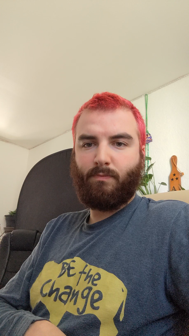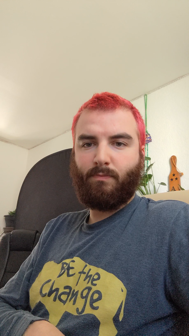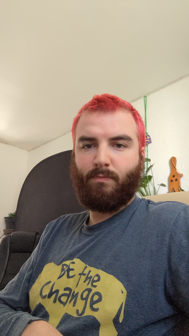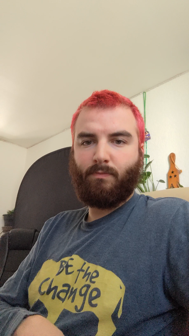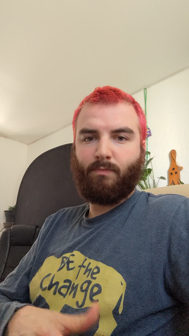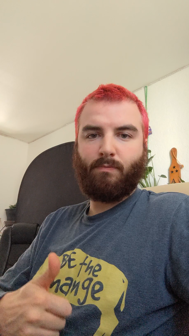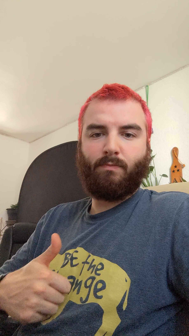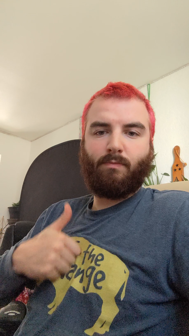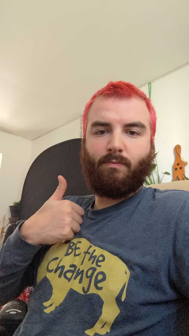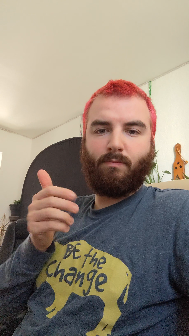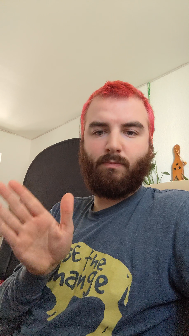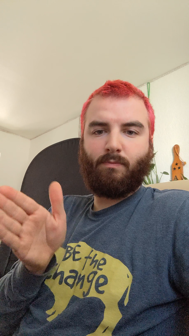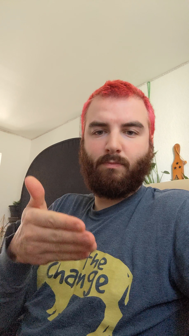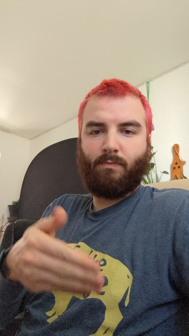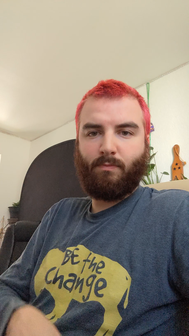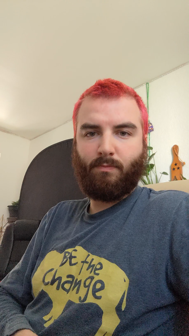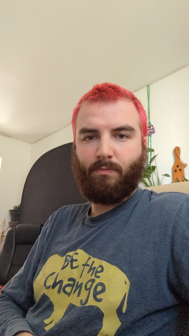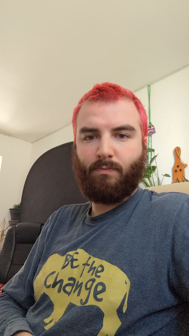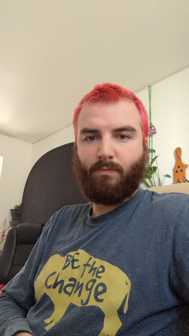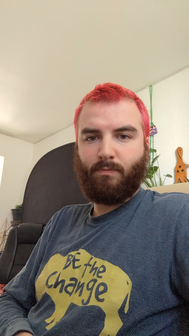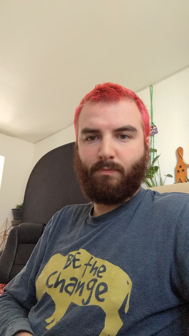living room